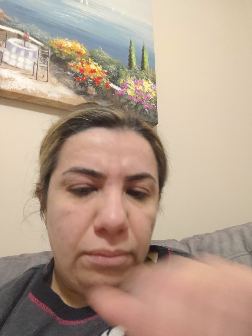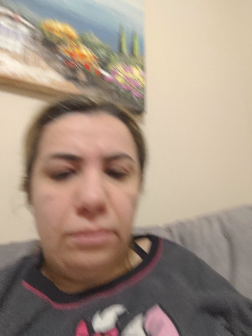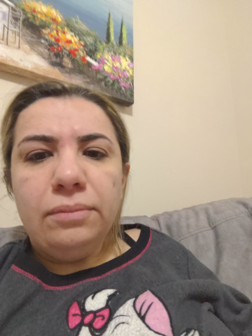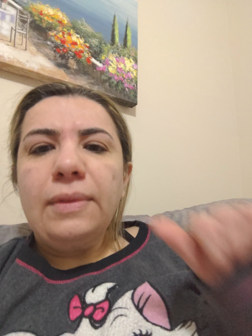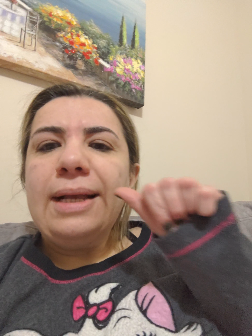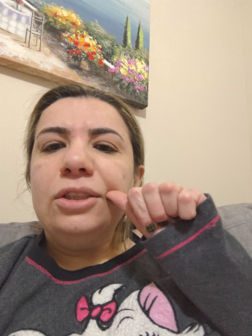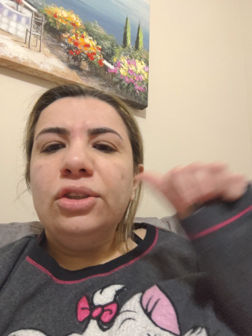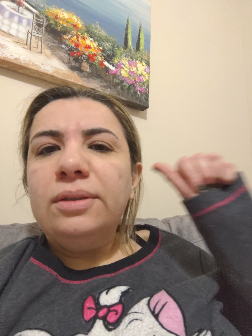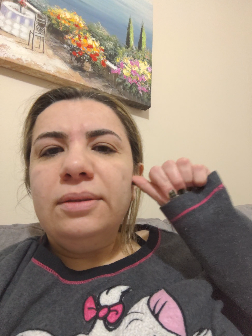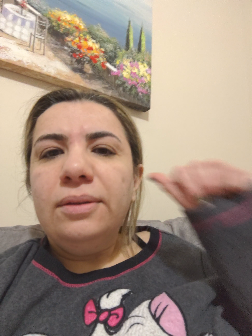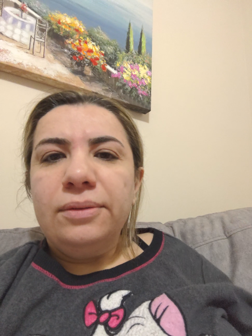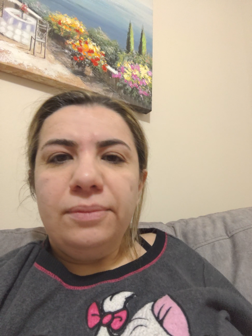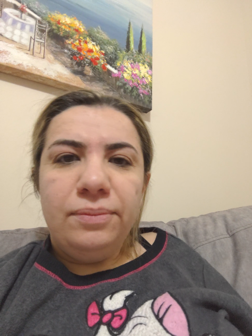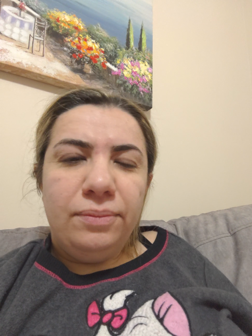yesterday